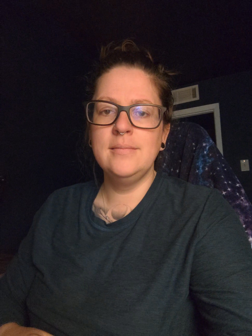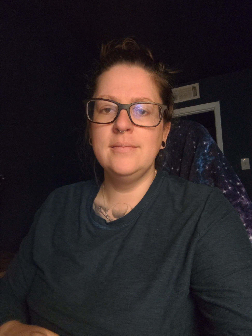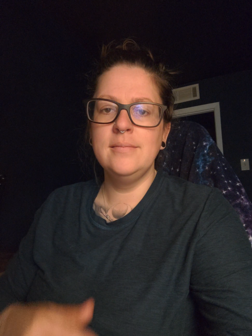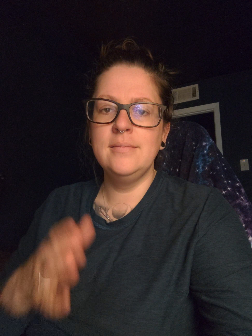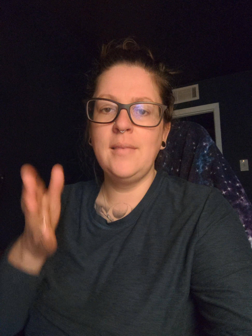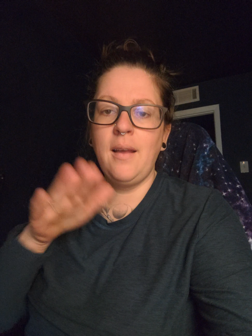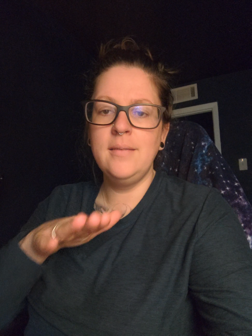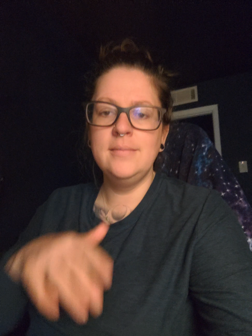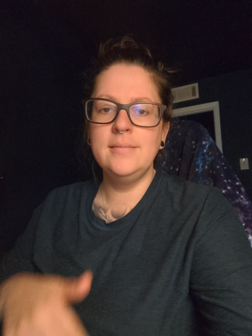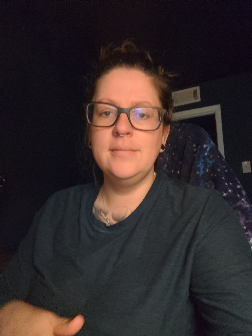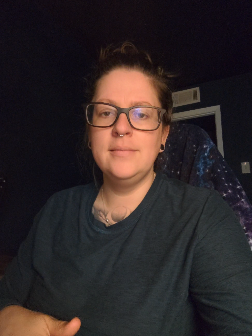on